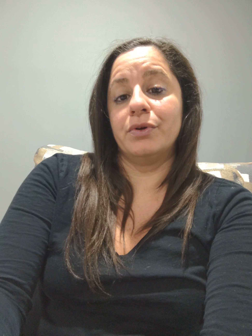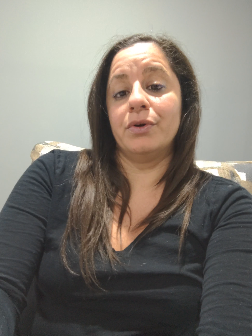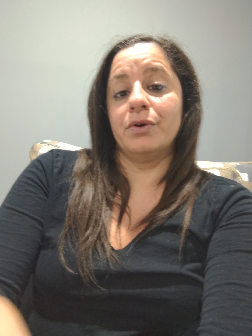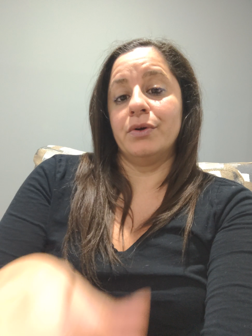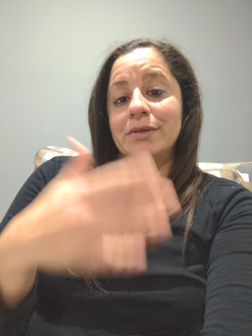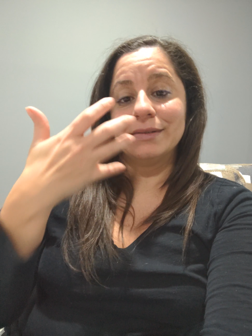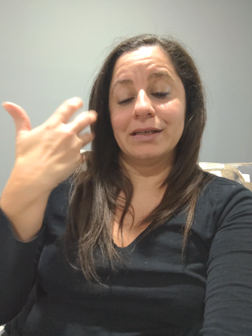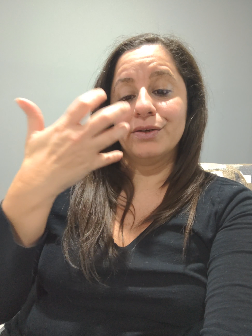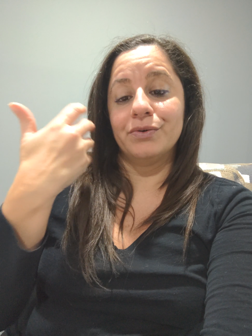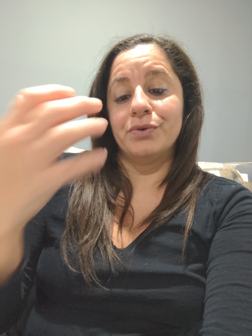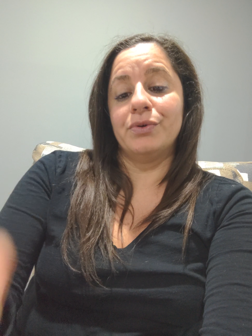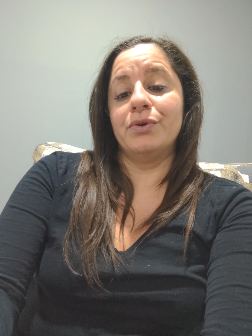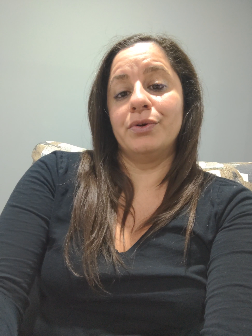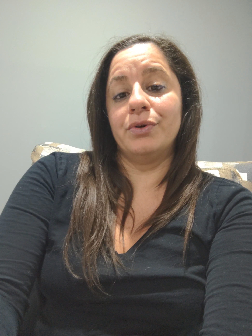tiger